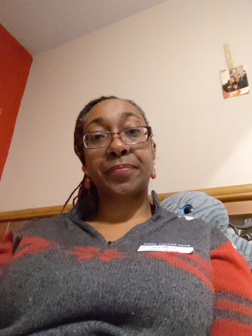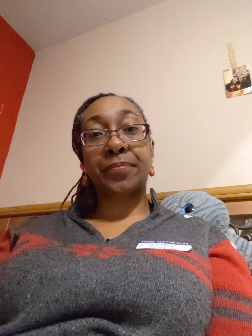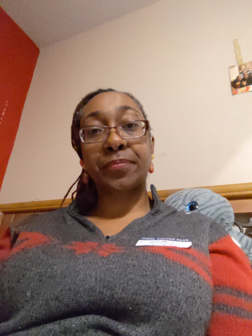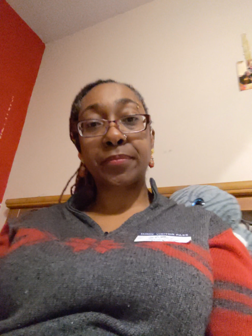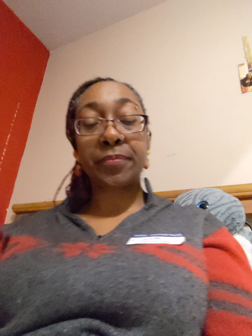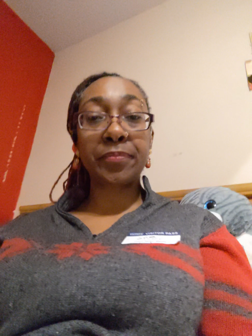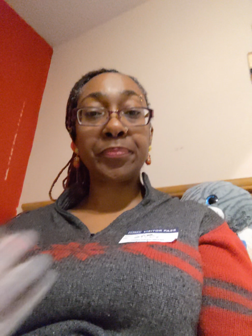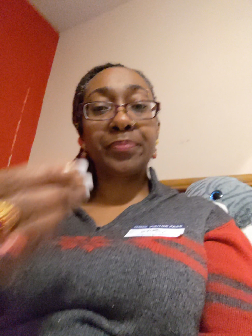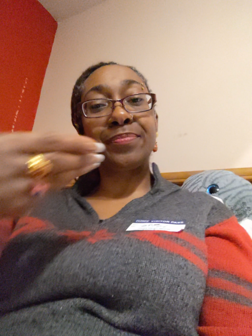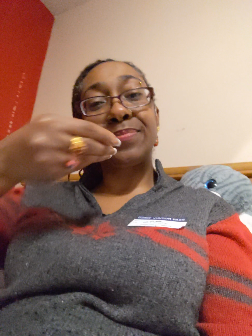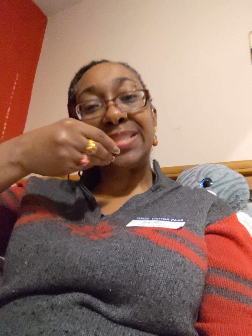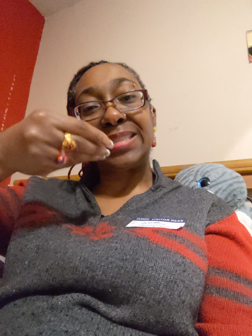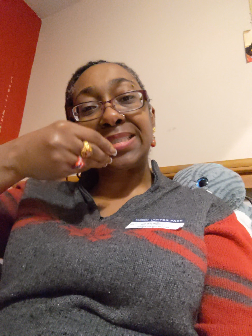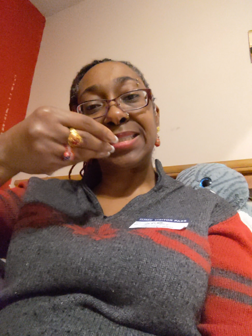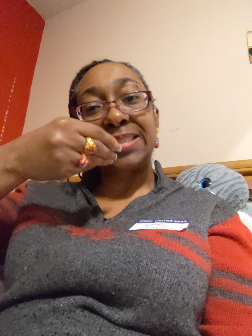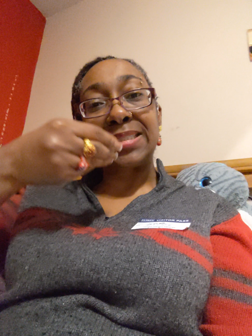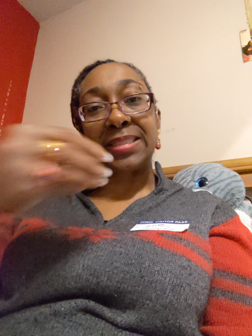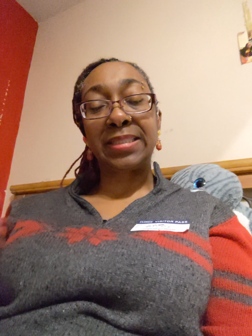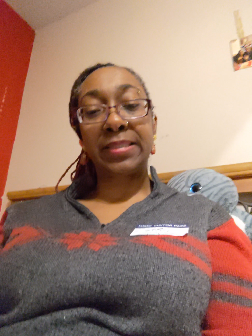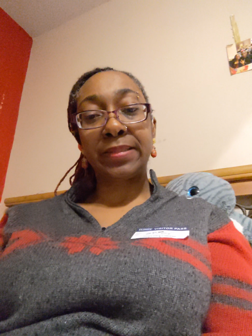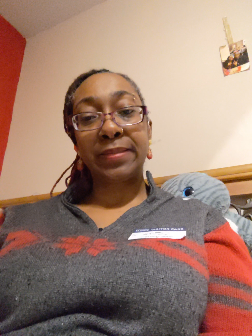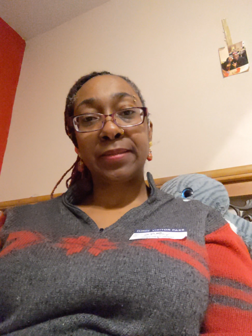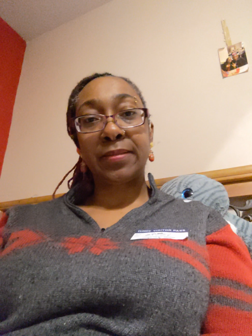pizza